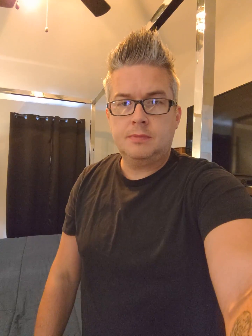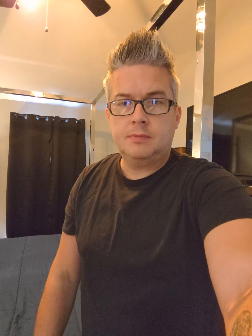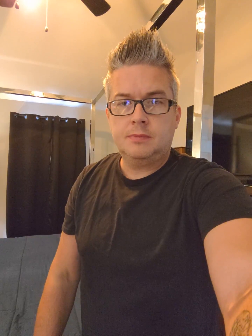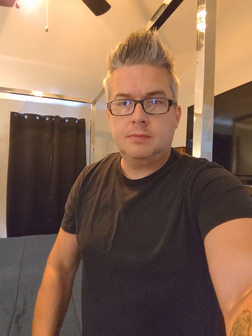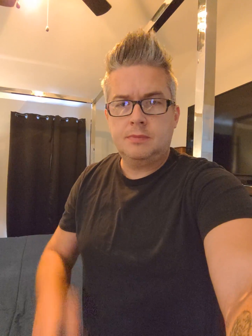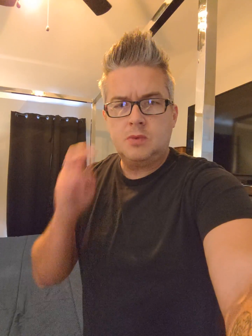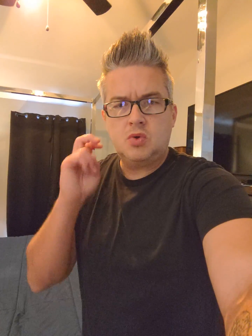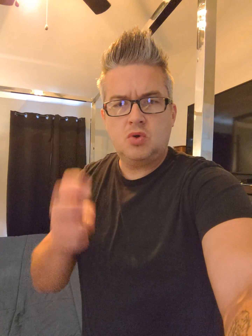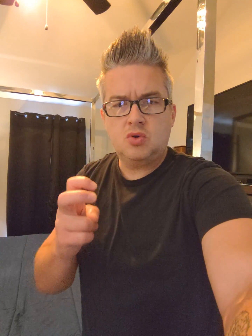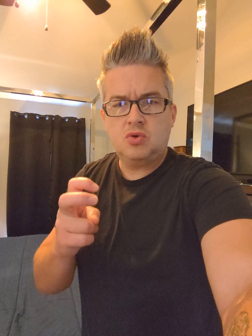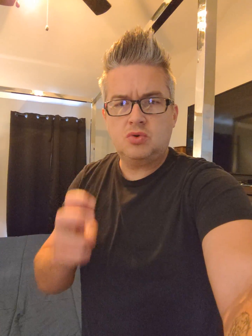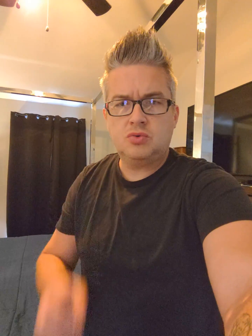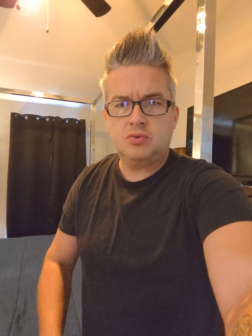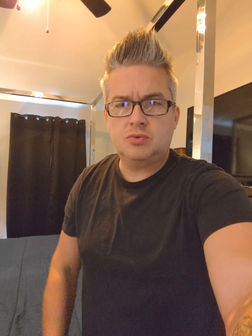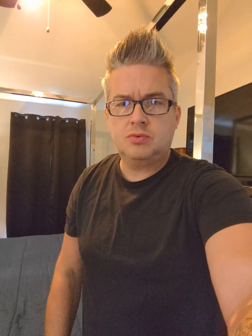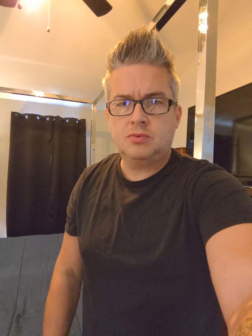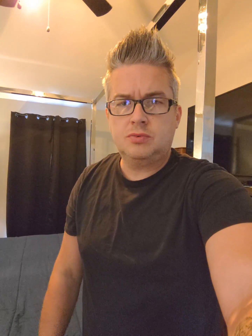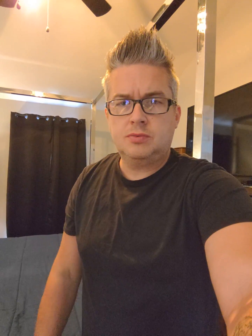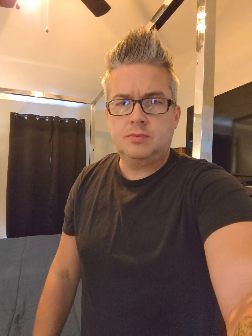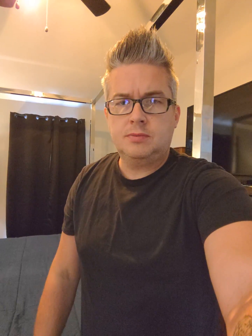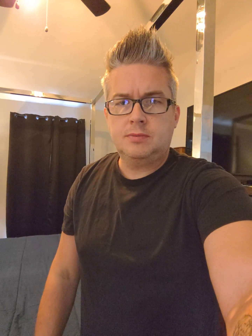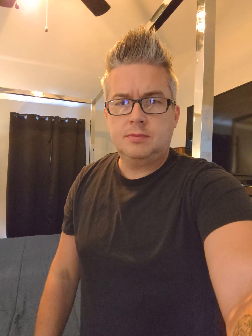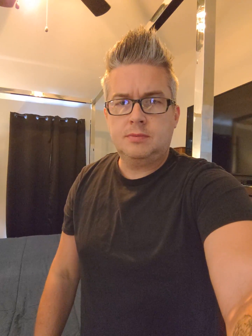hard